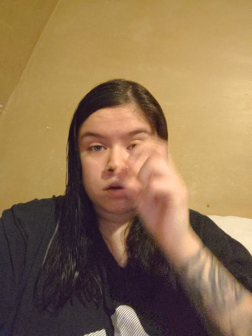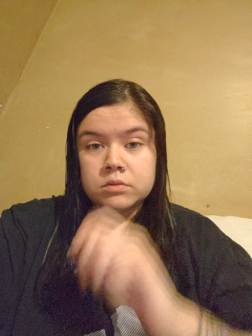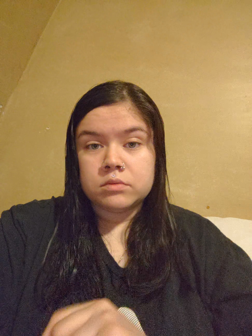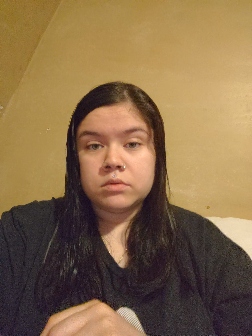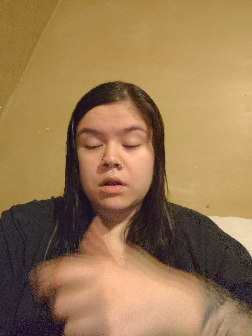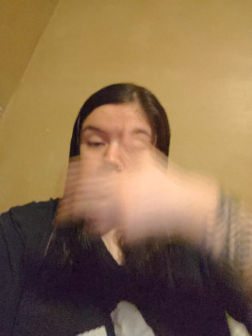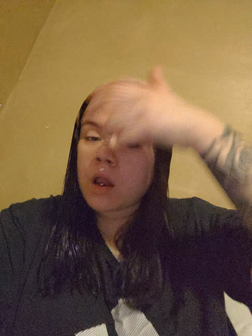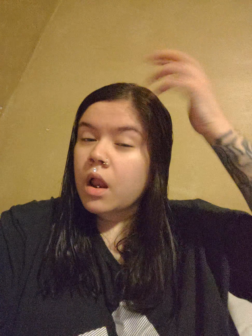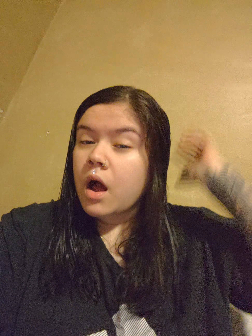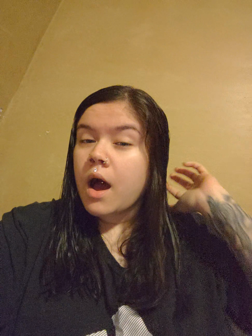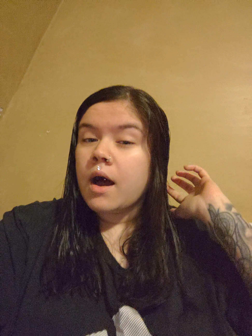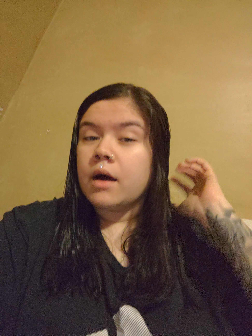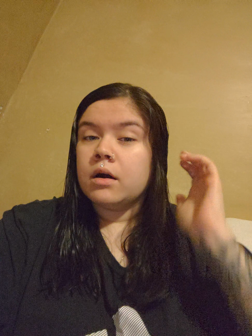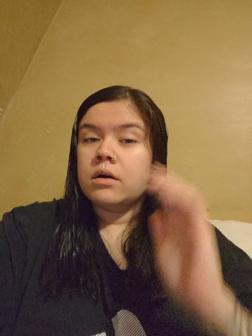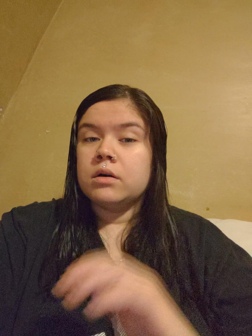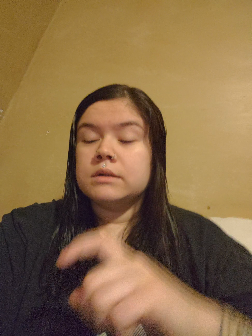lion